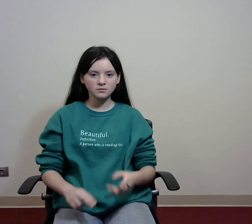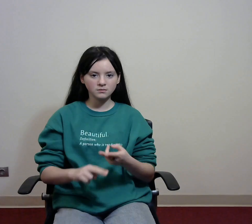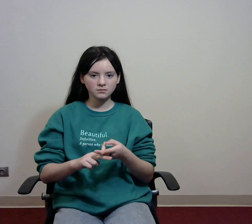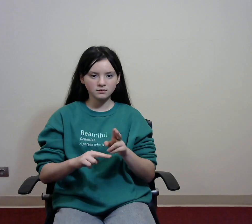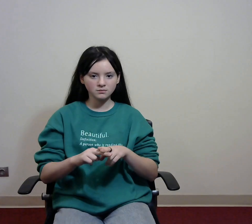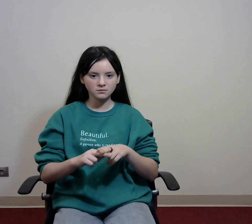bu